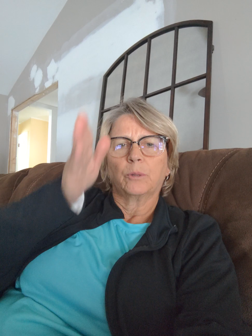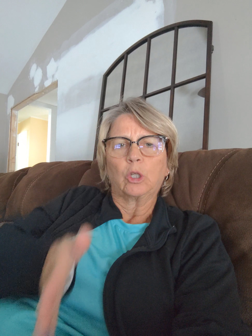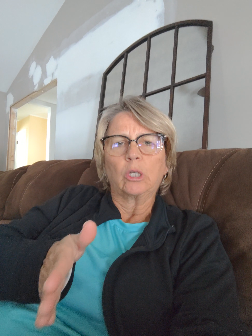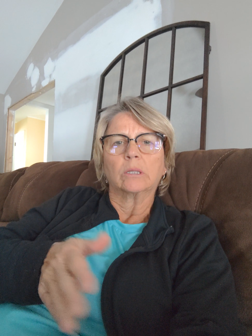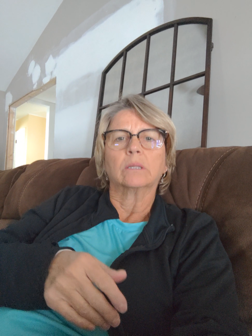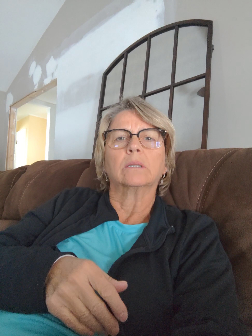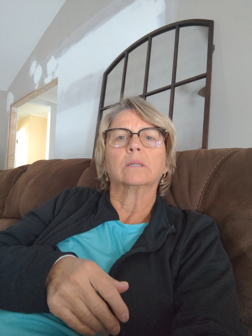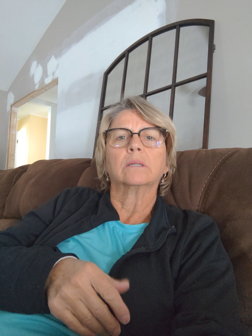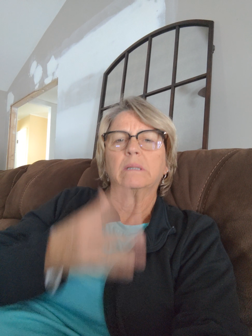person